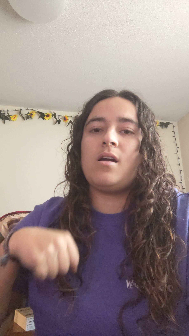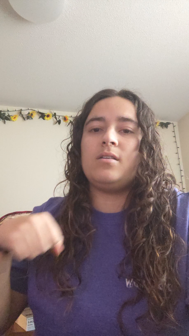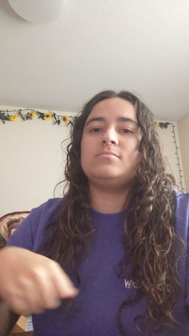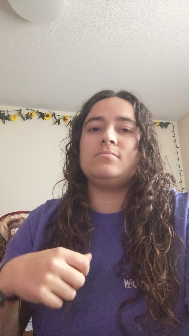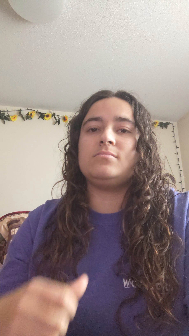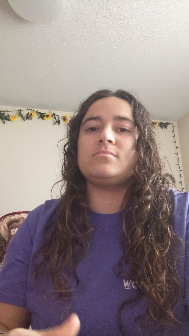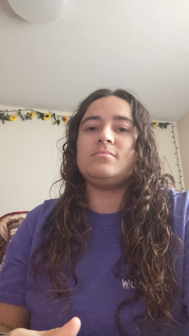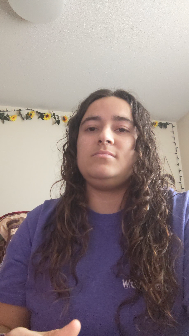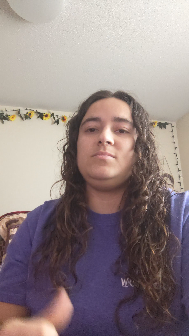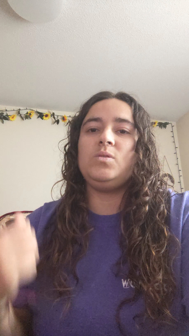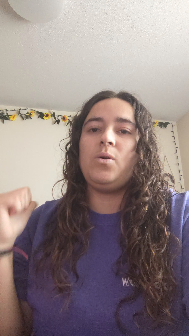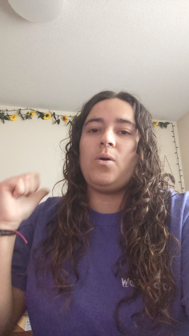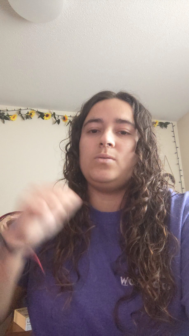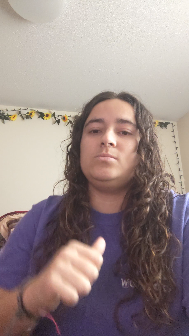coats